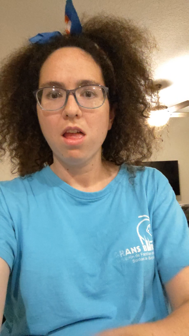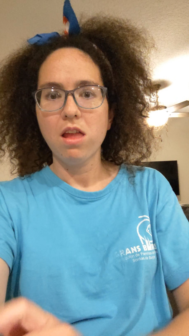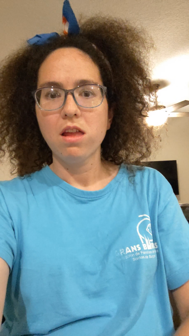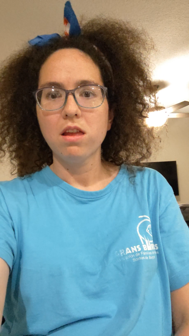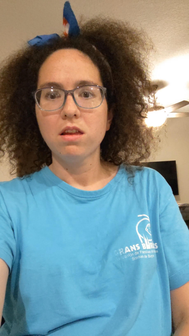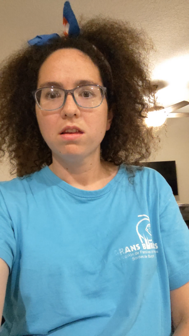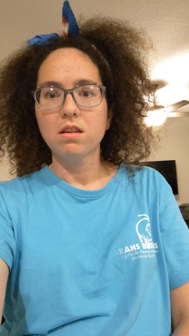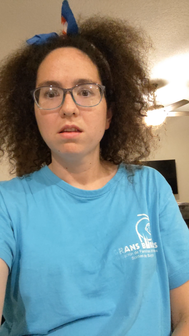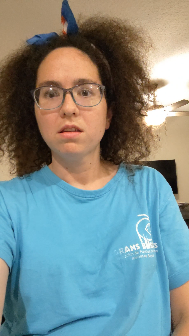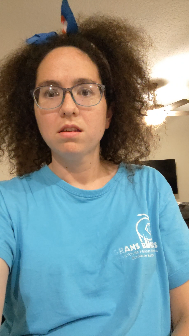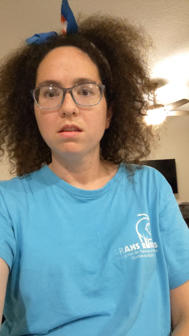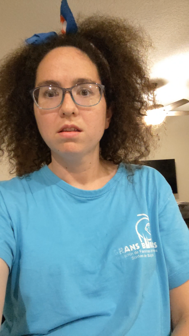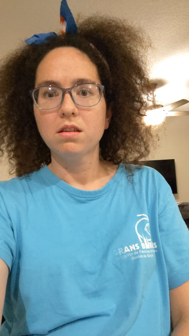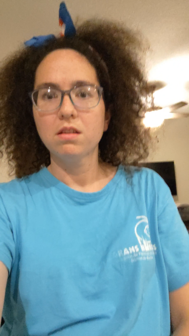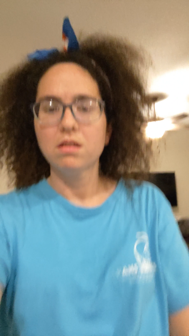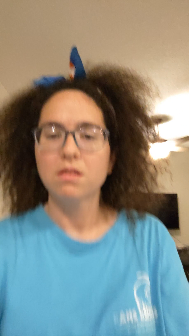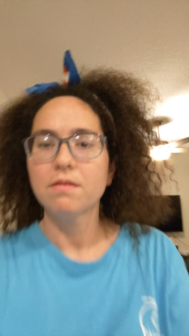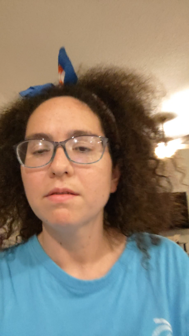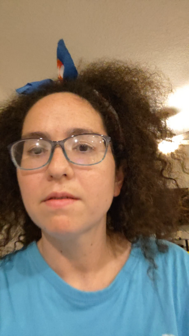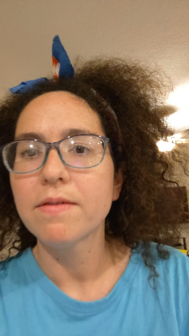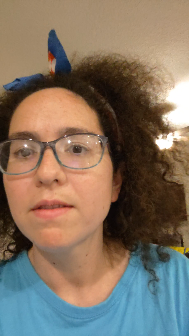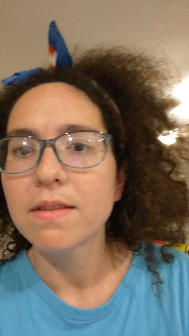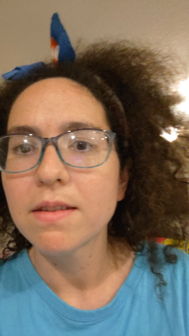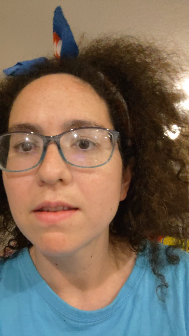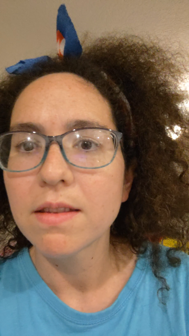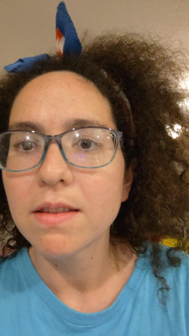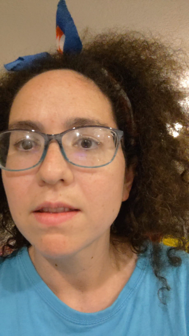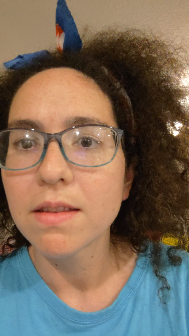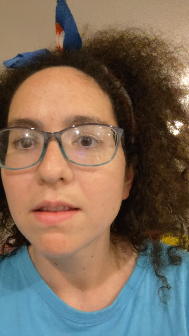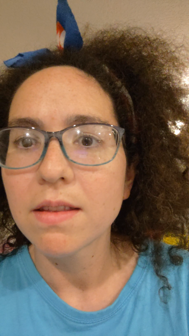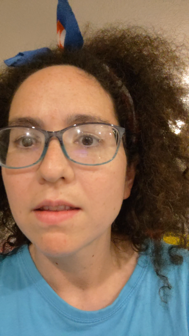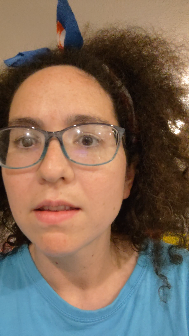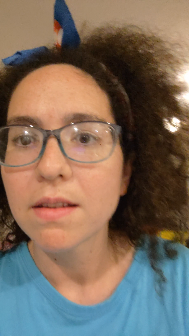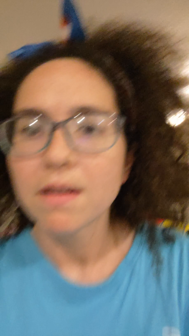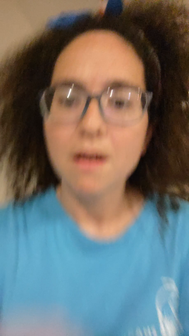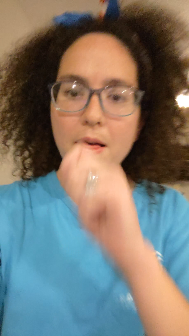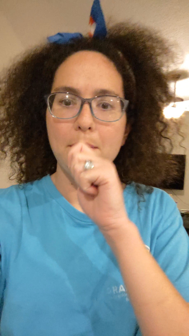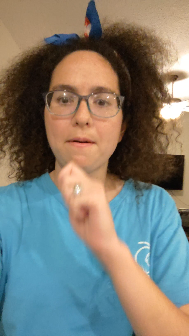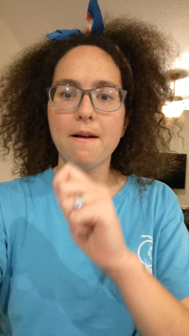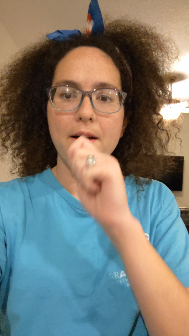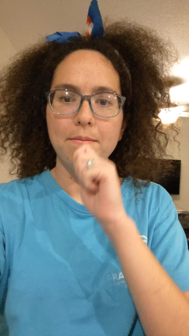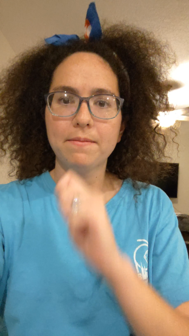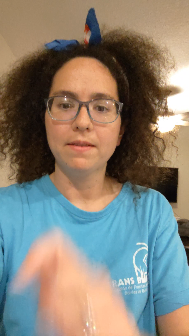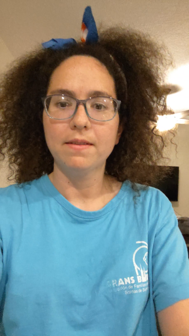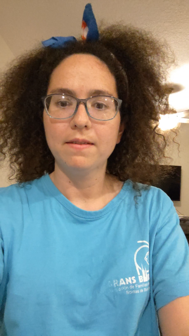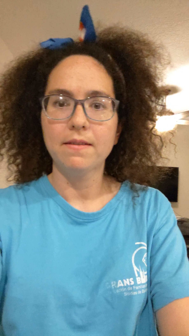popsicle